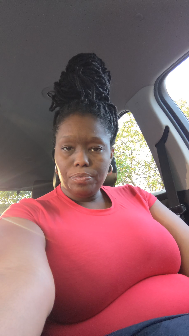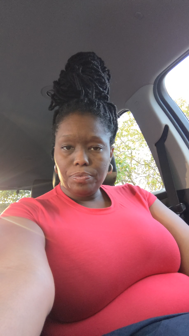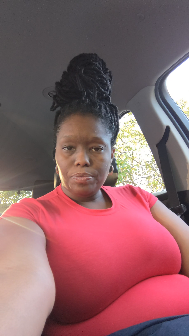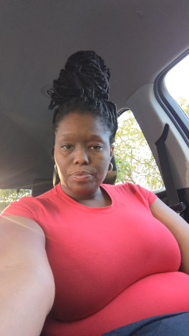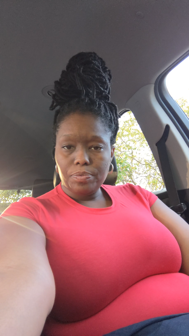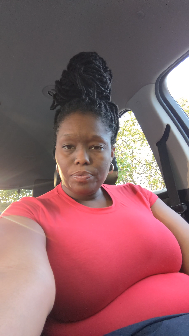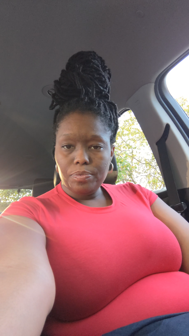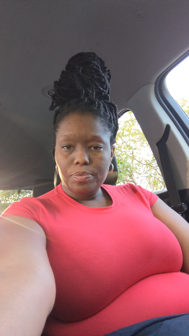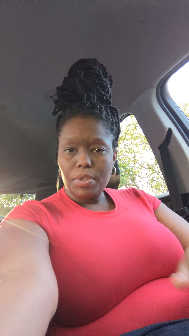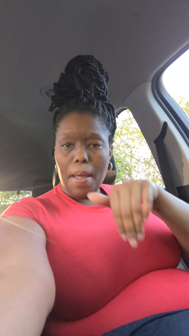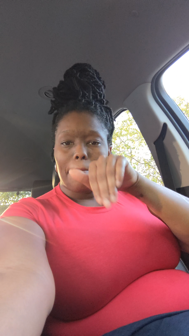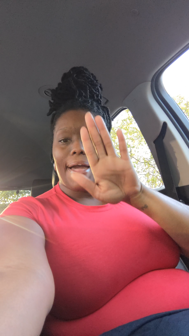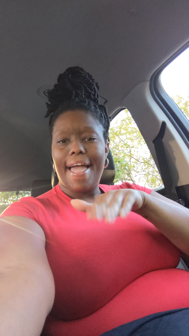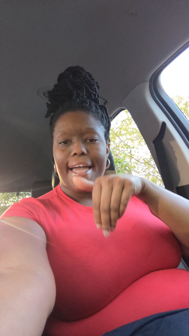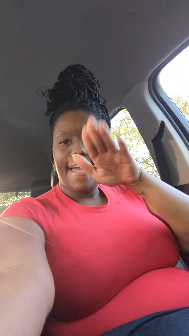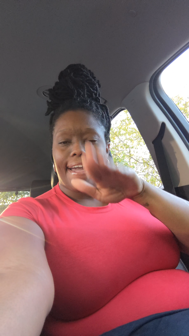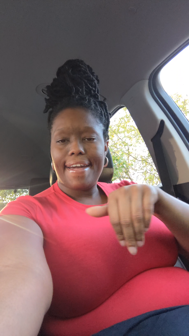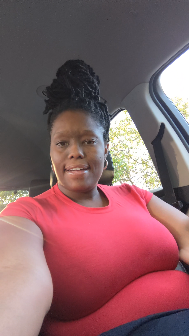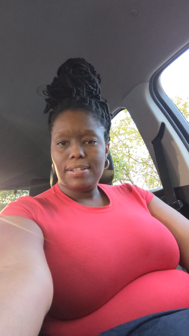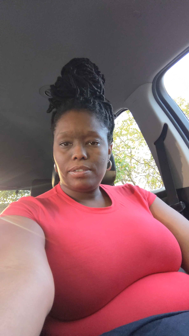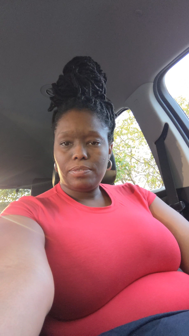paint